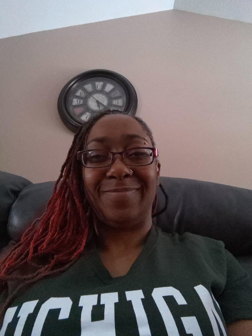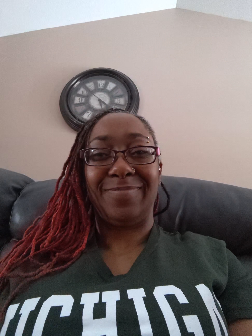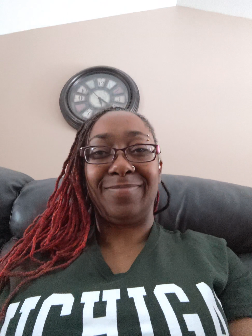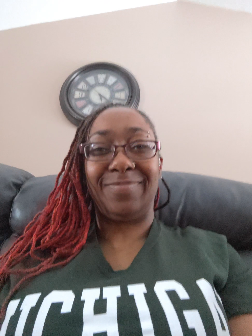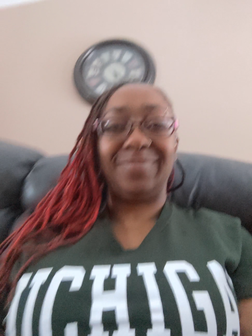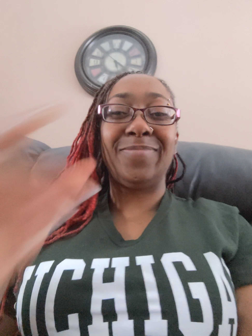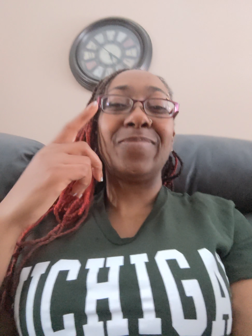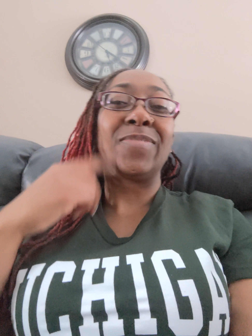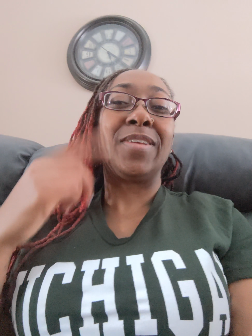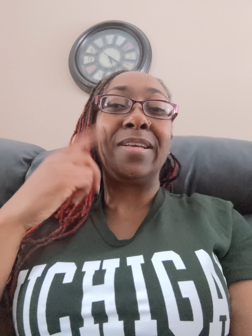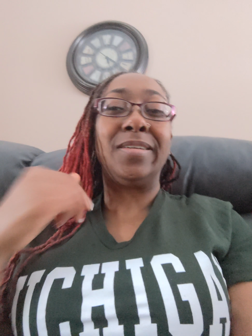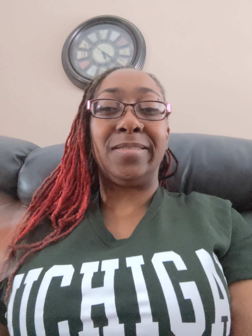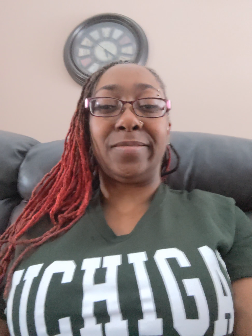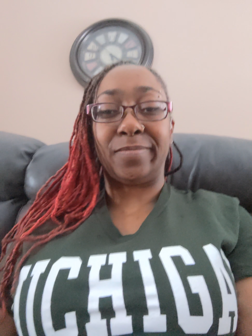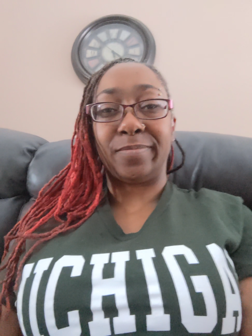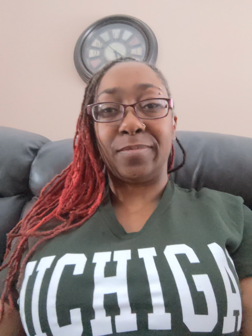cry